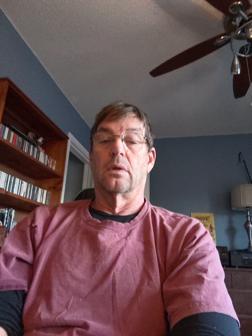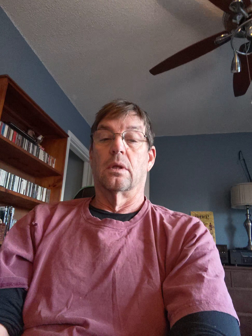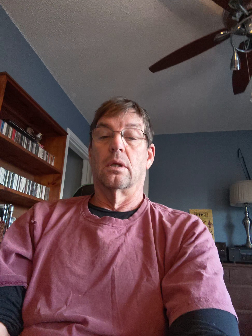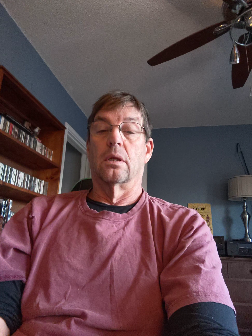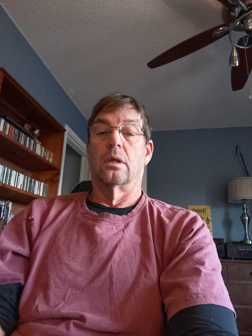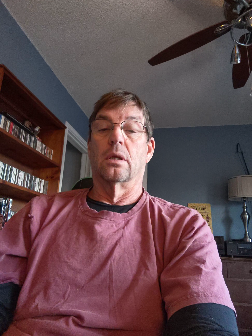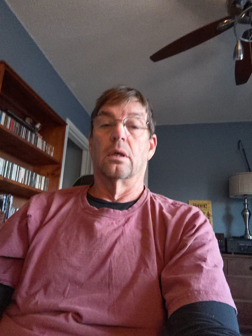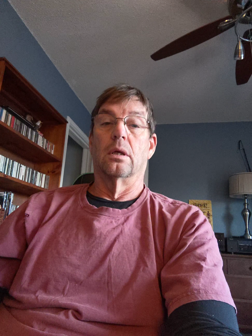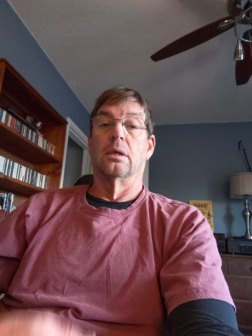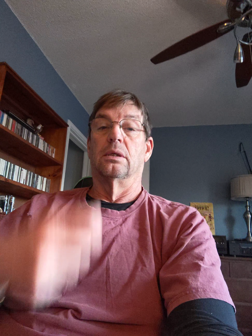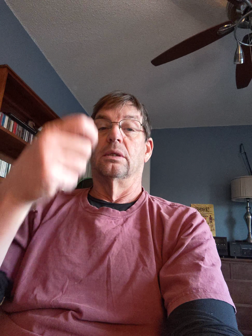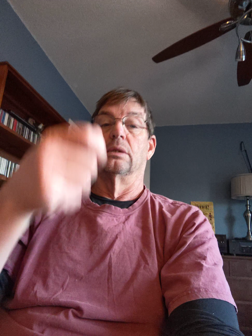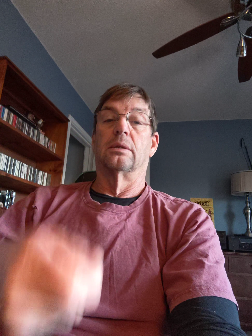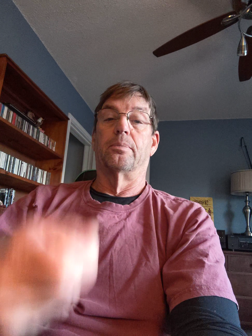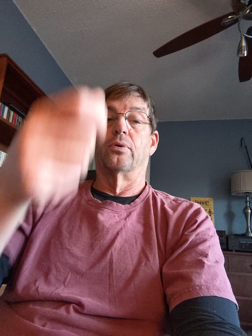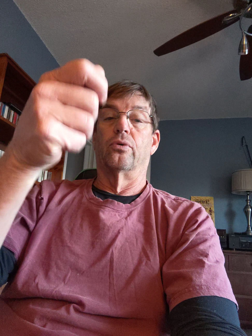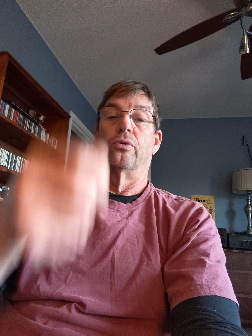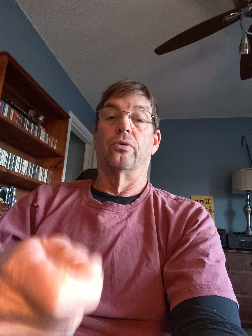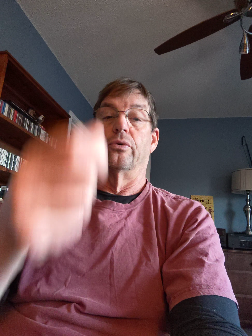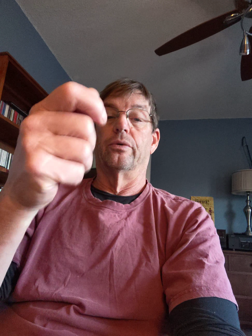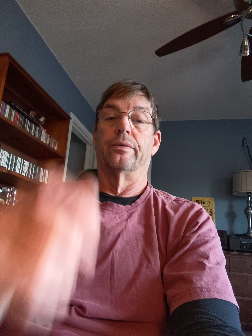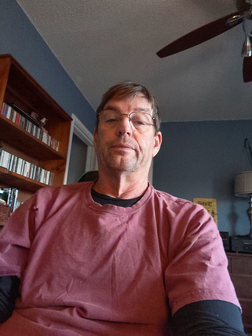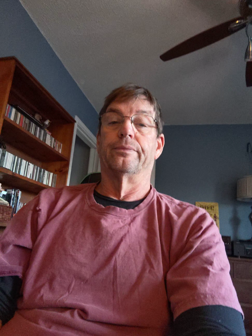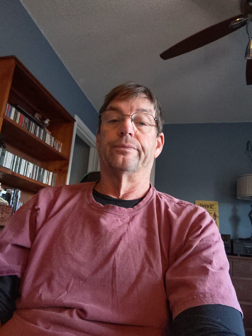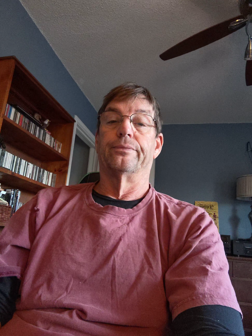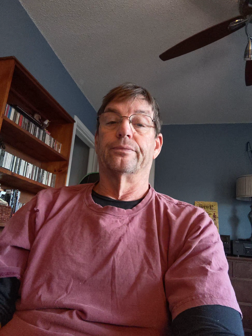zipper